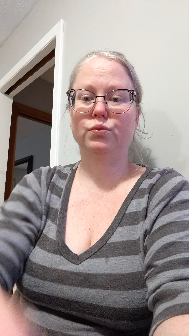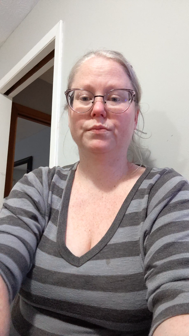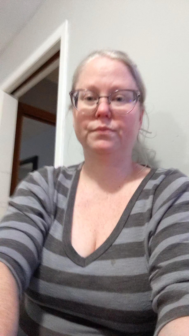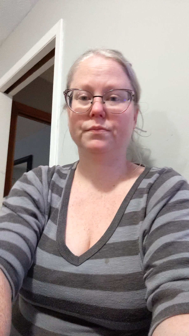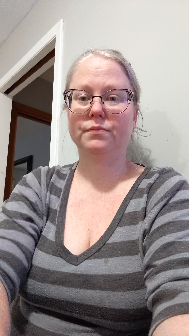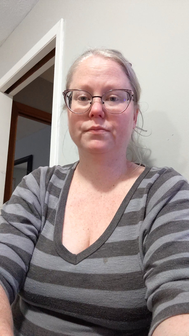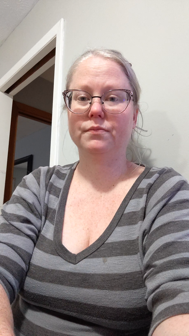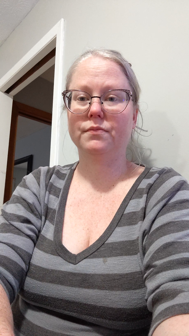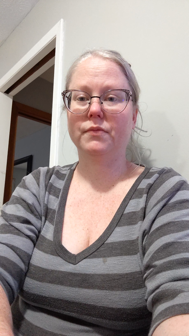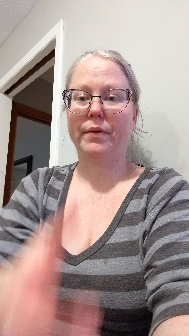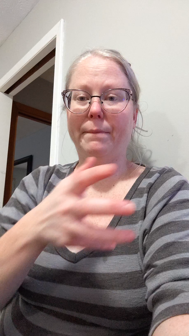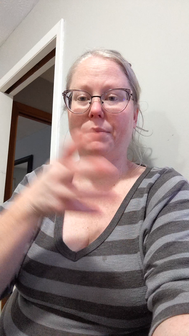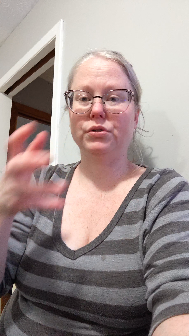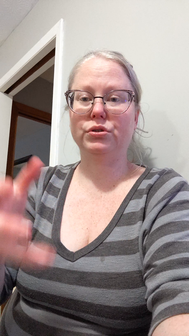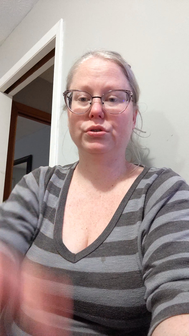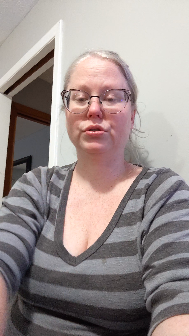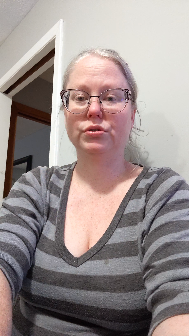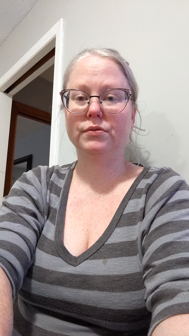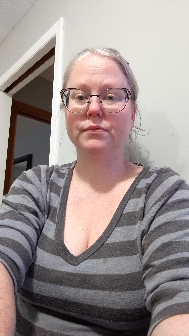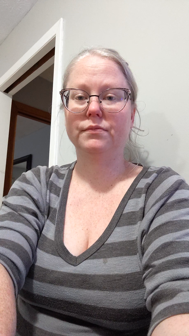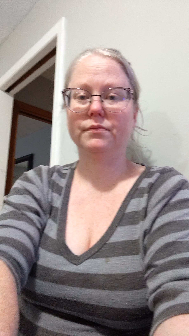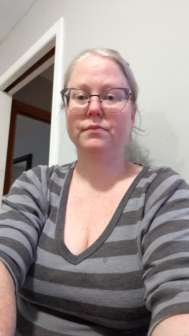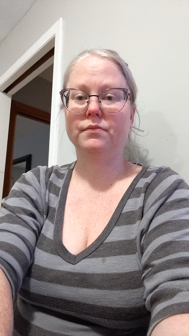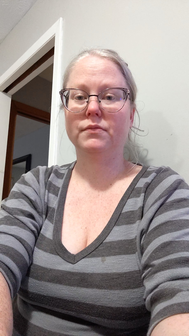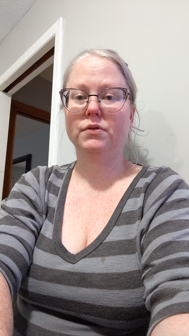much